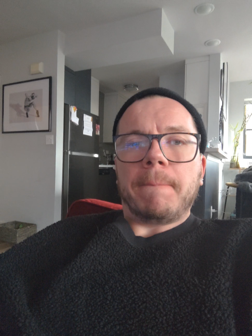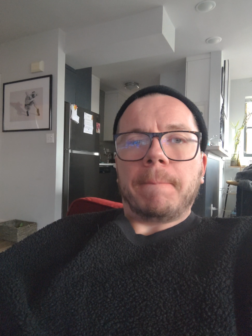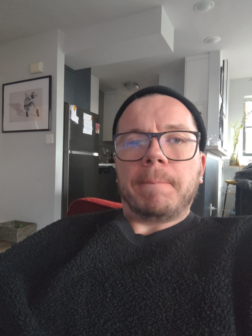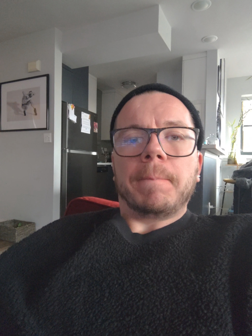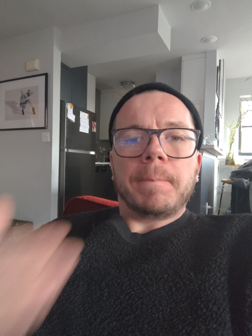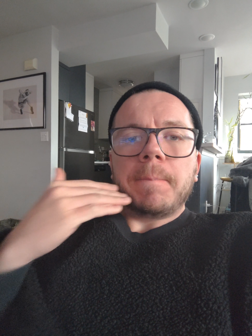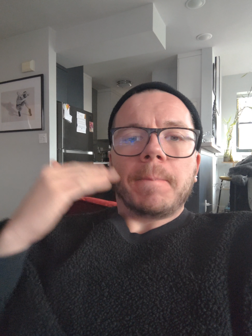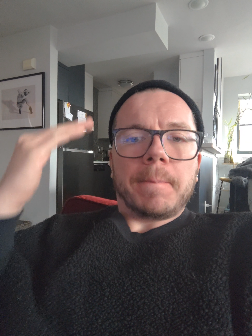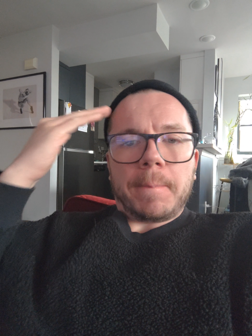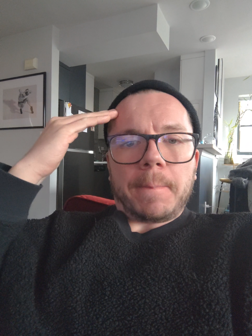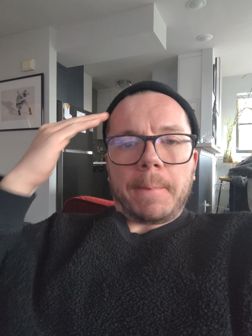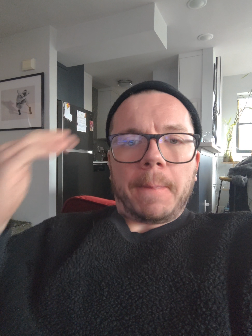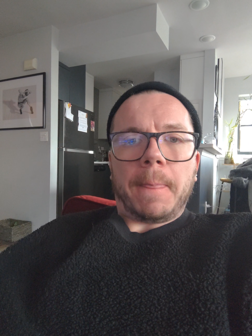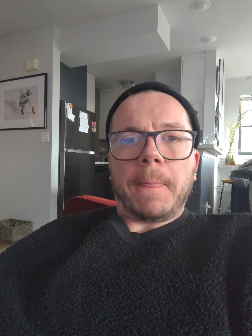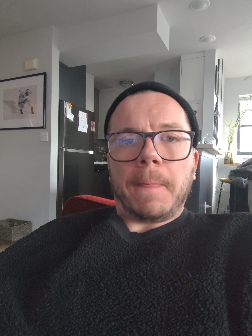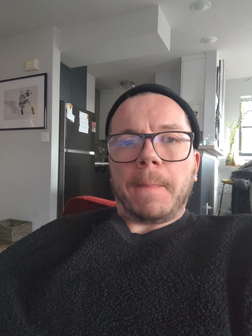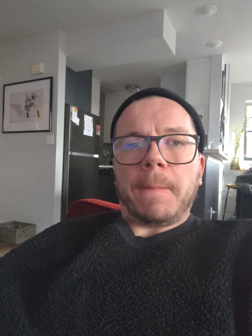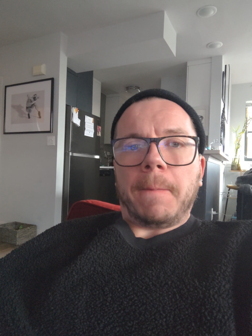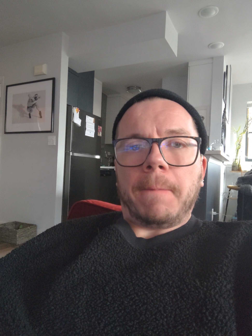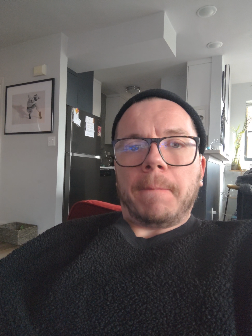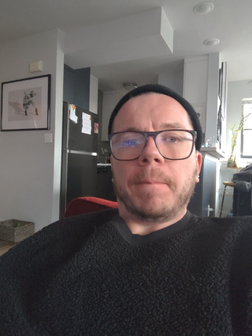head